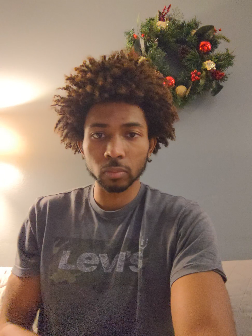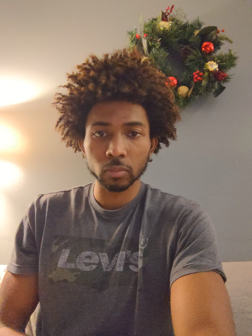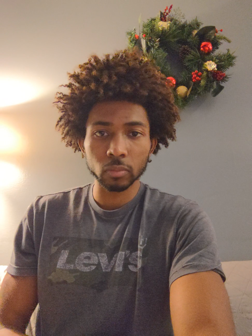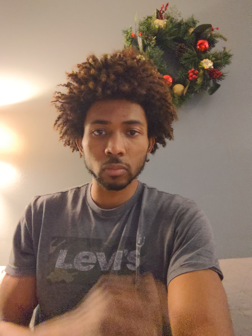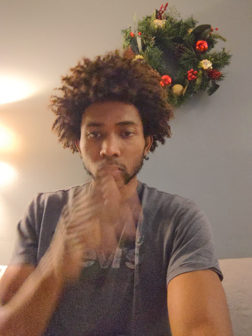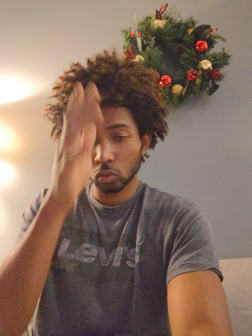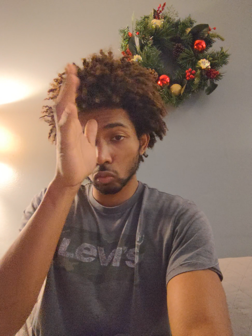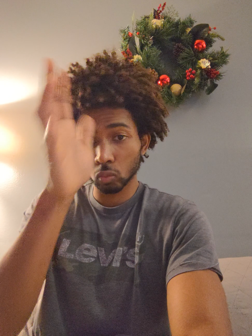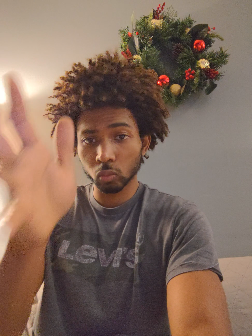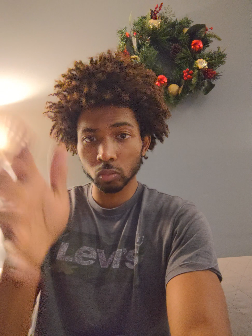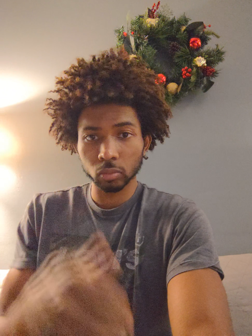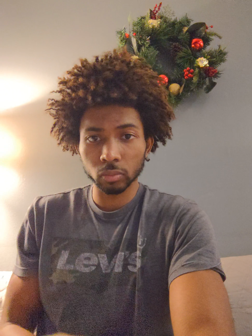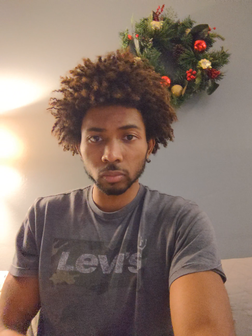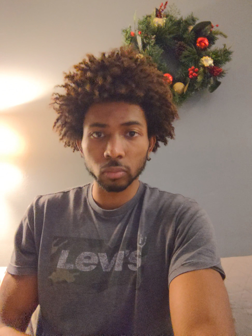grandpa